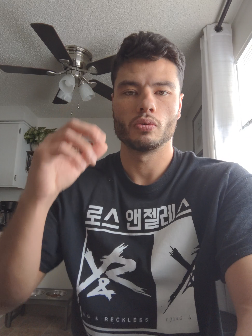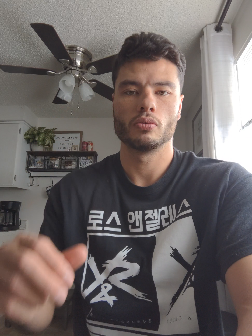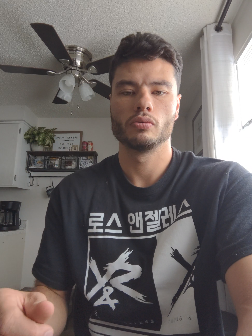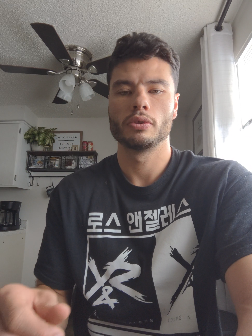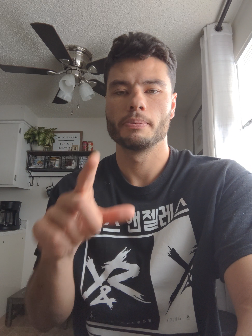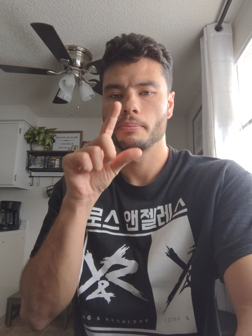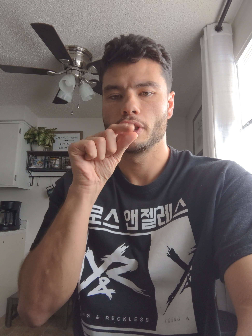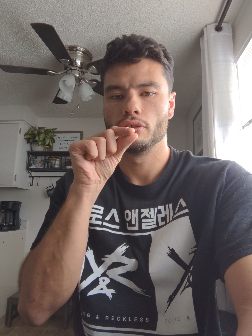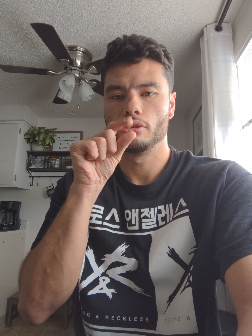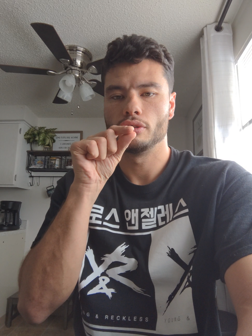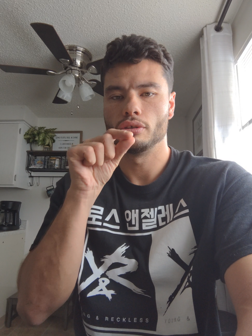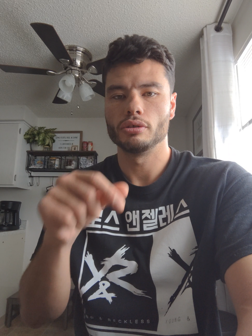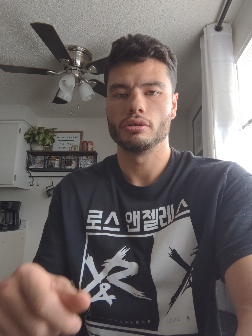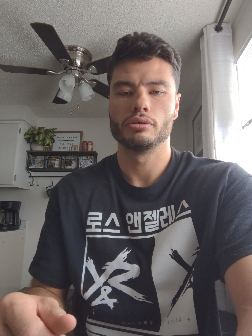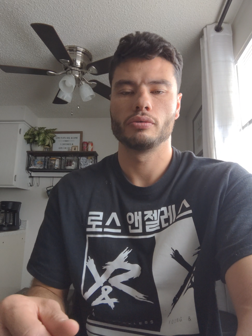bird